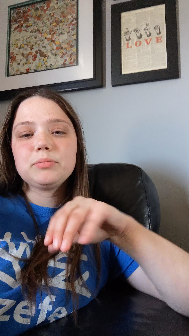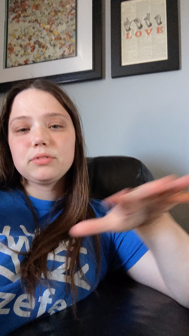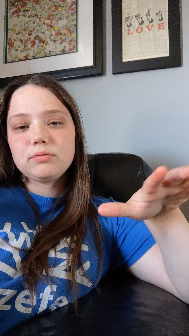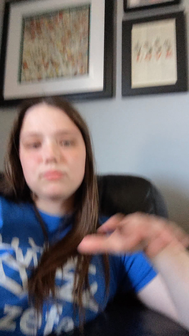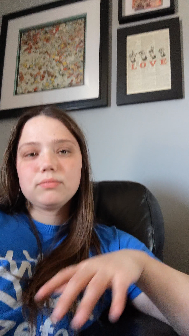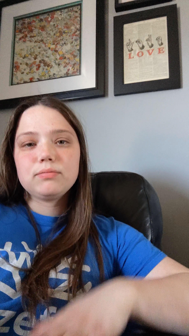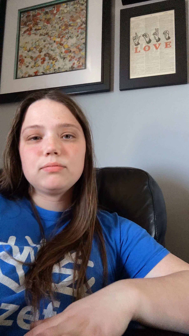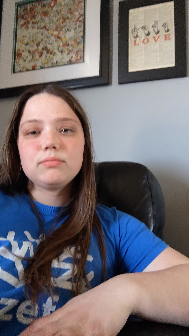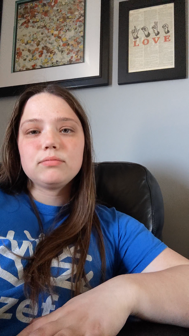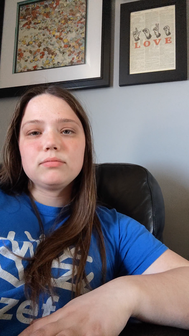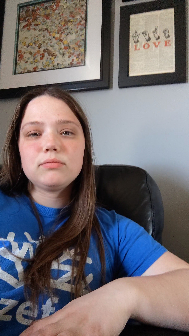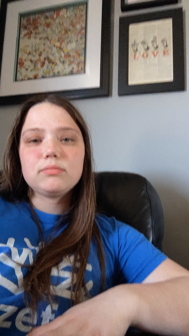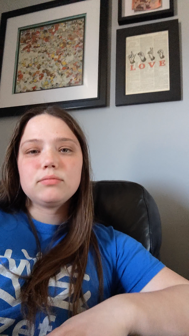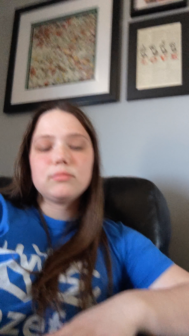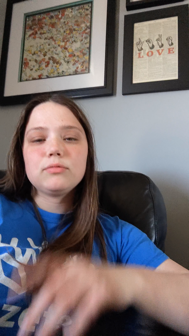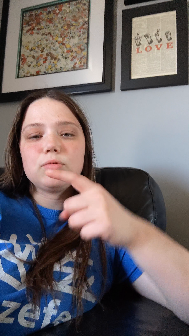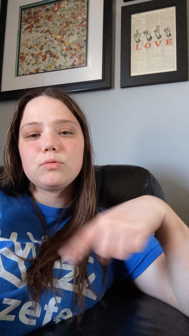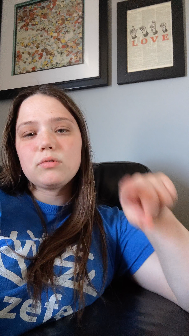around